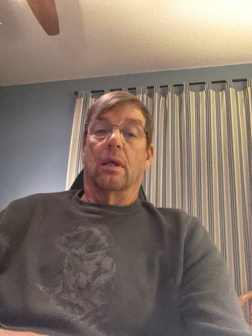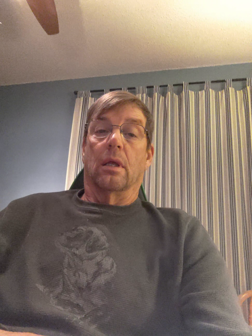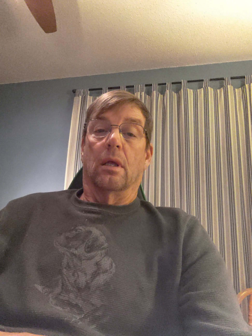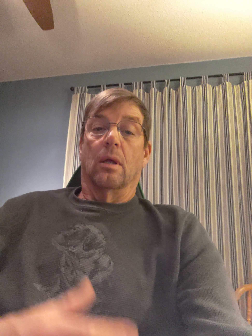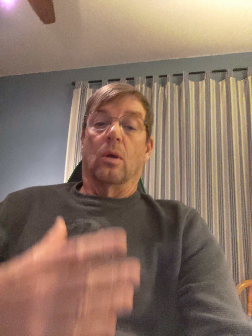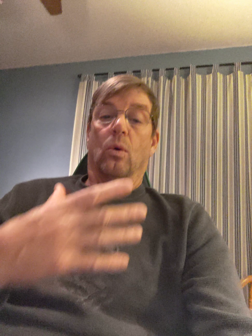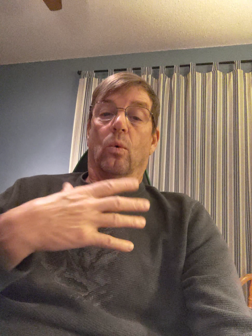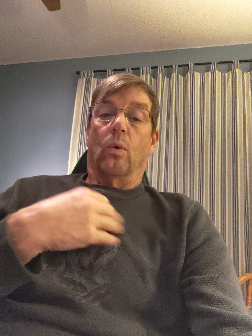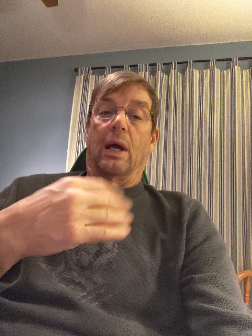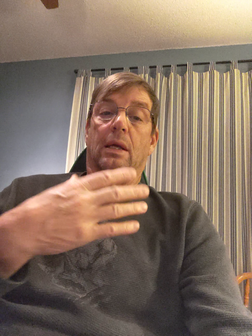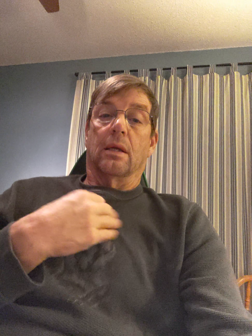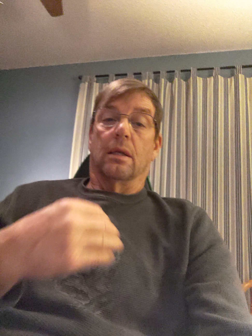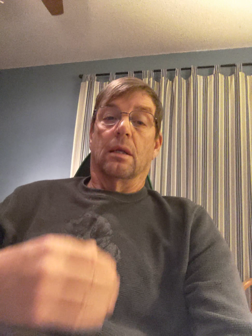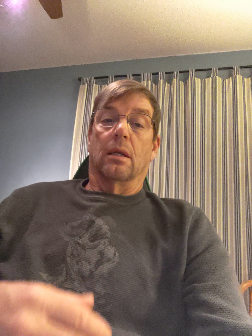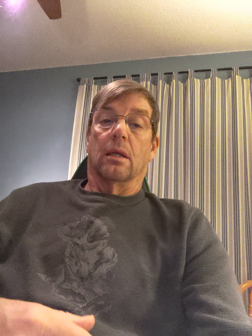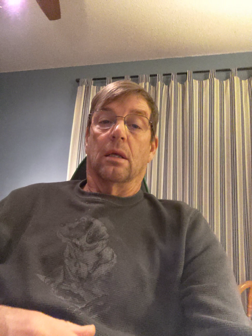white